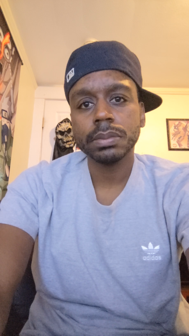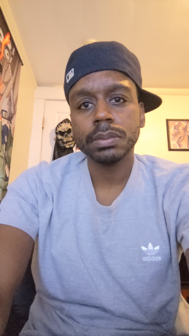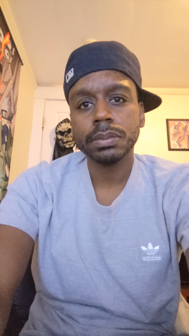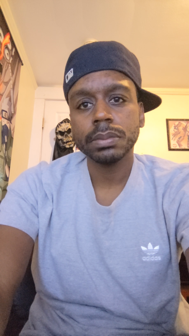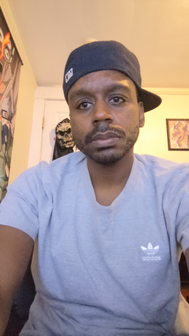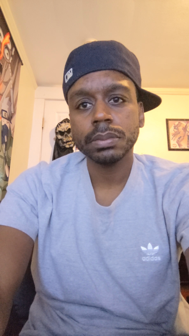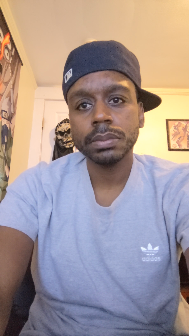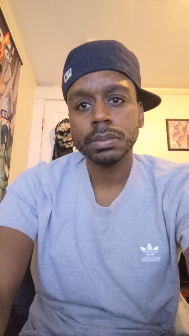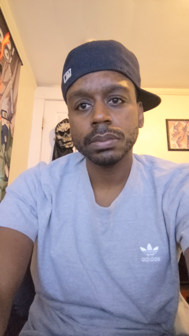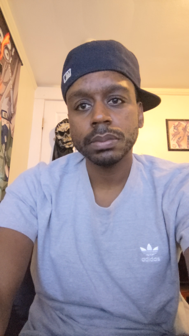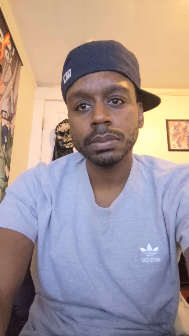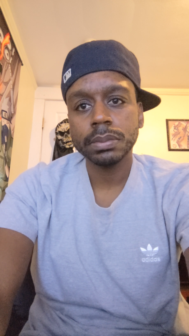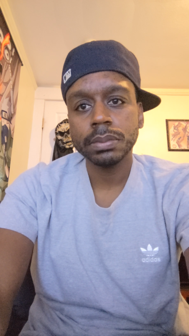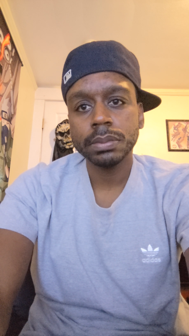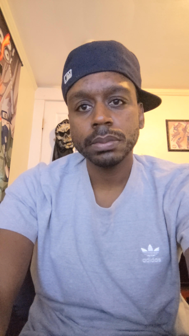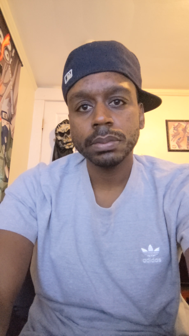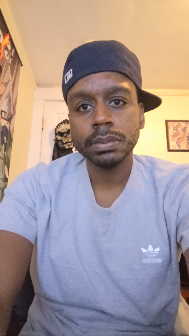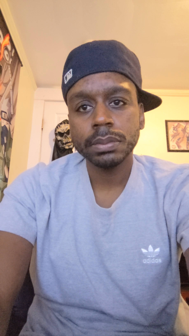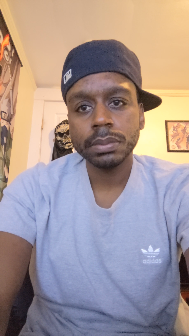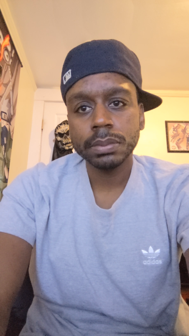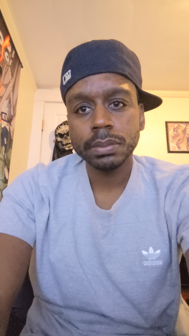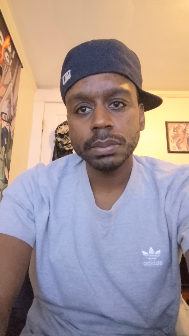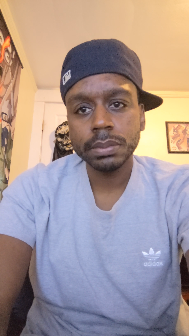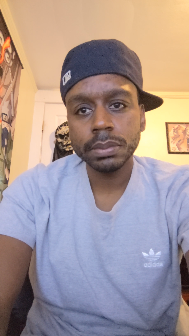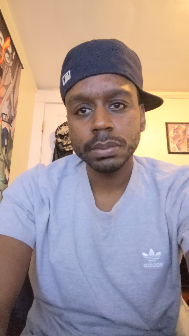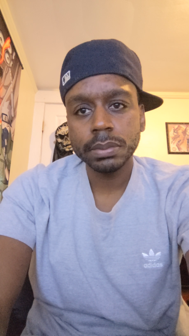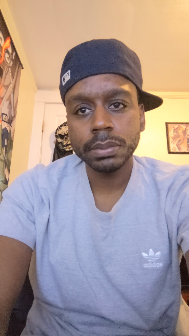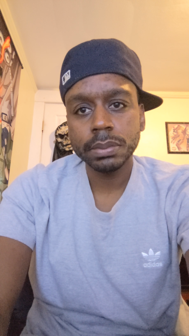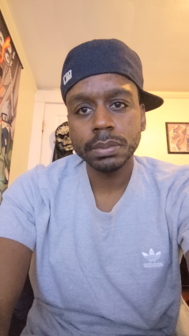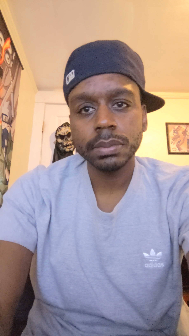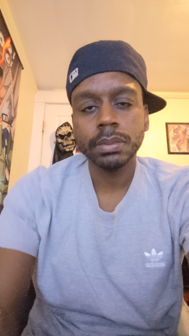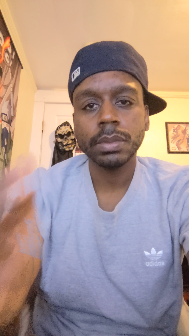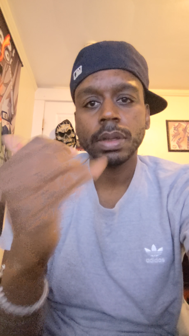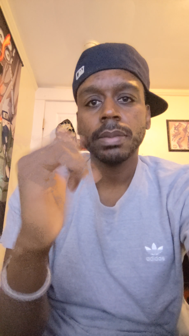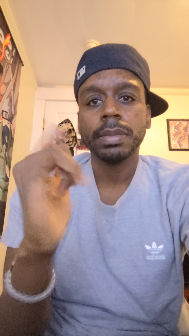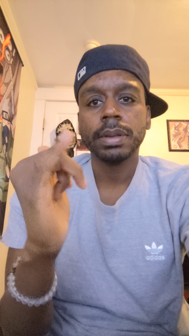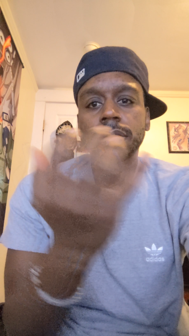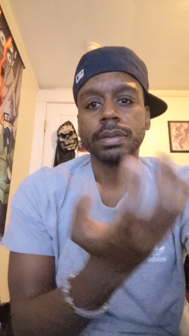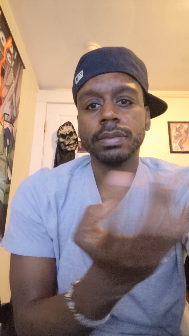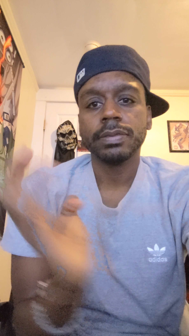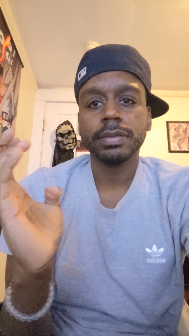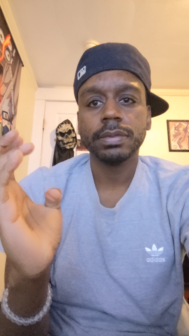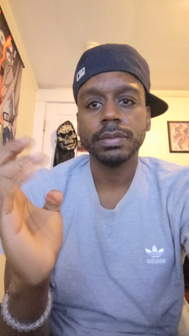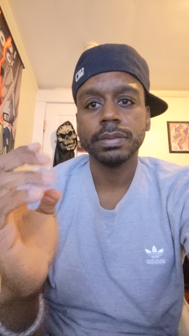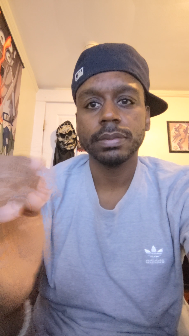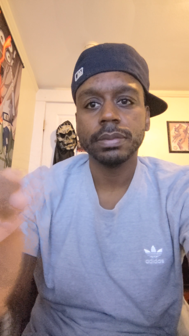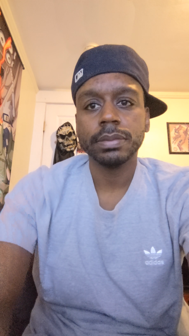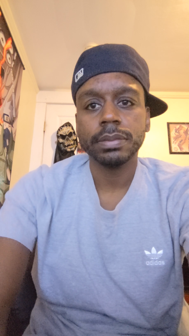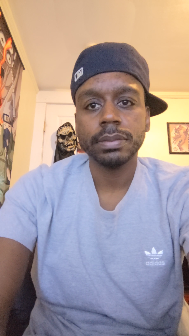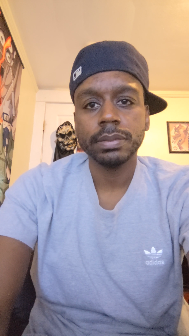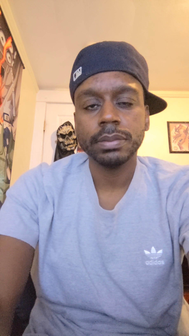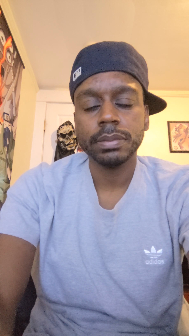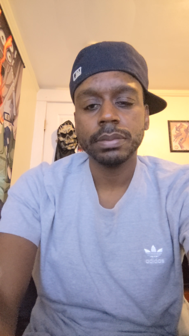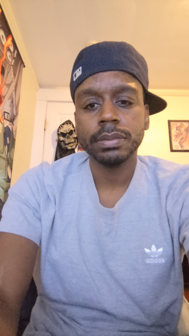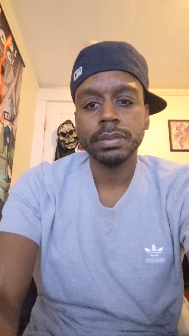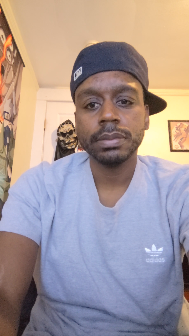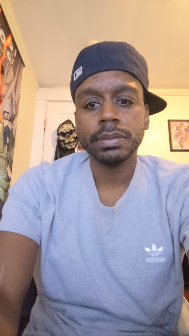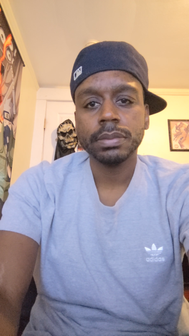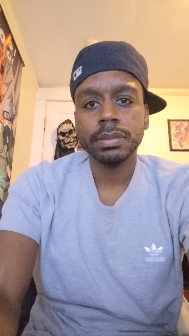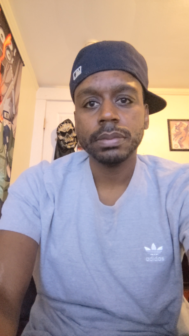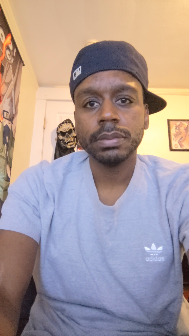playpen